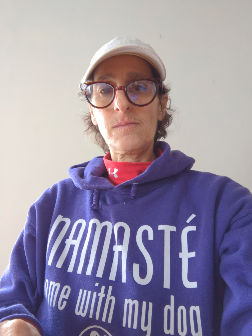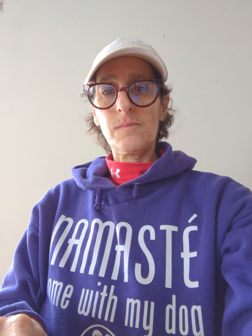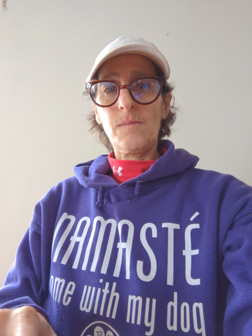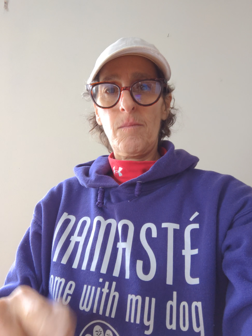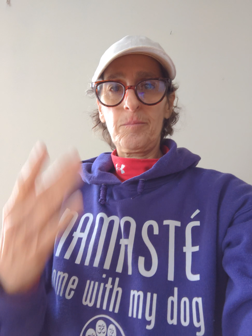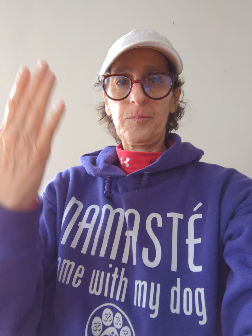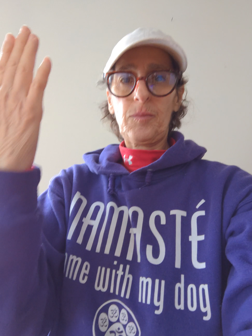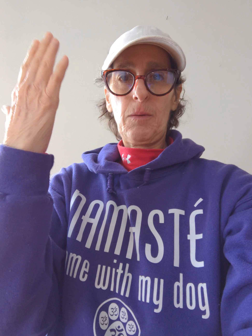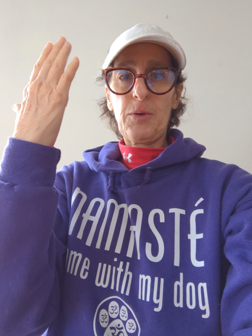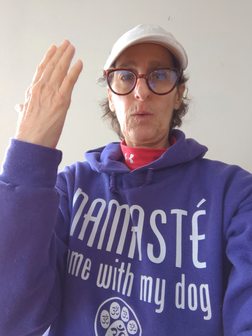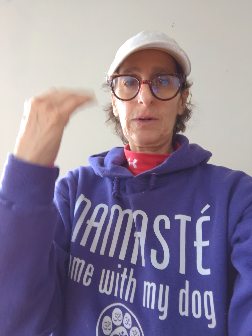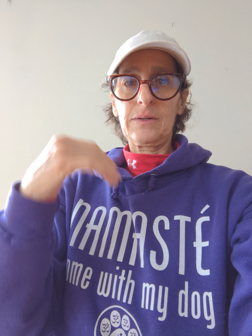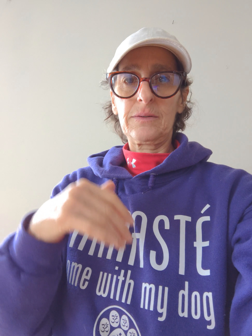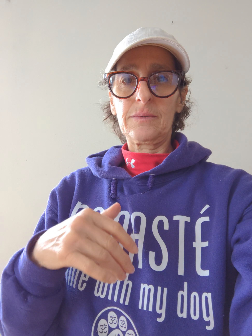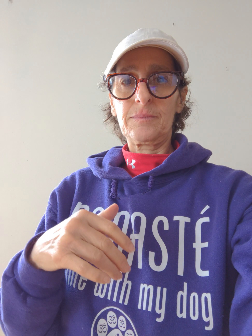morning